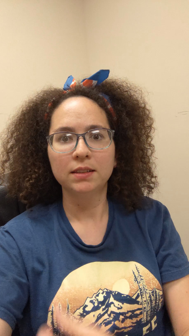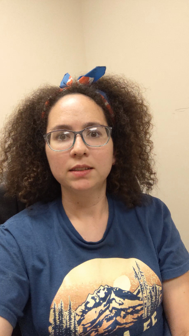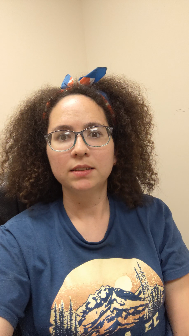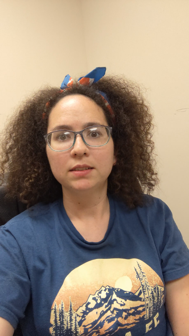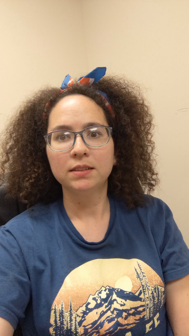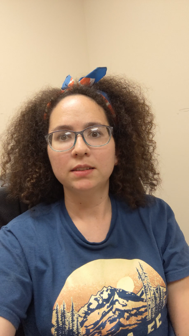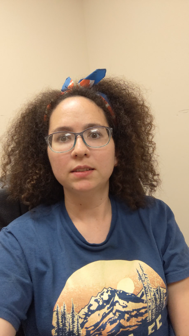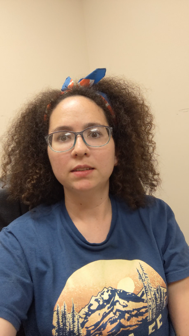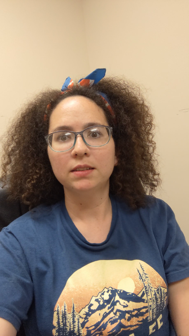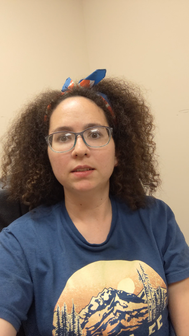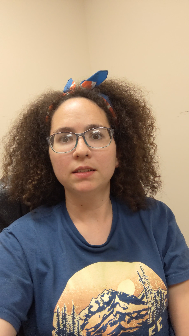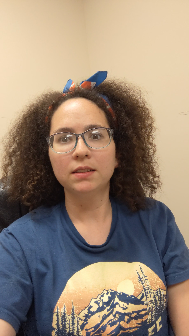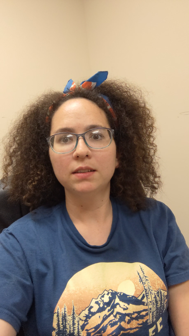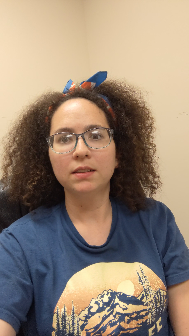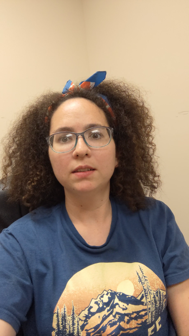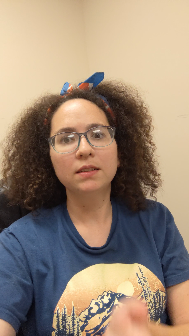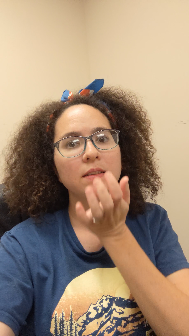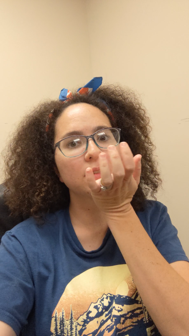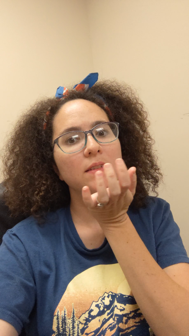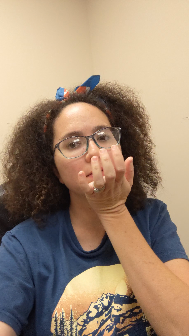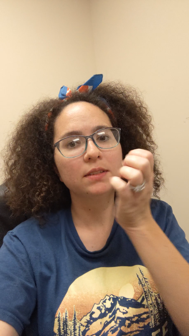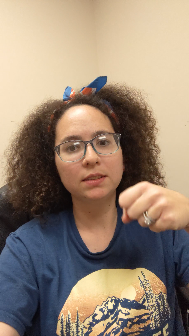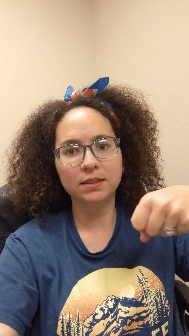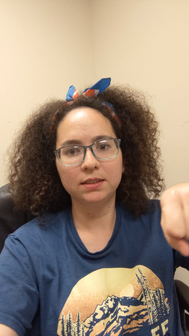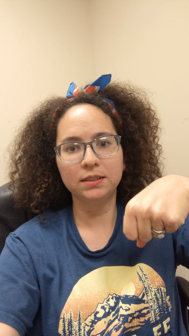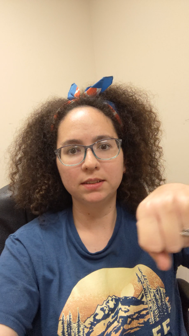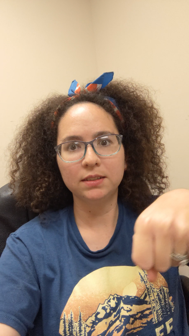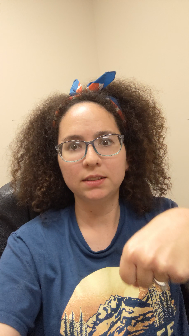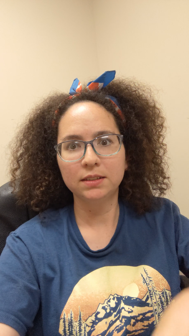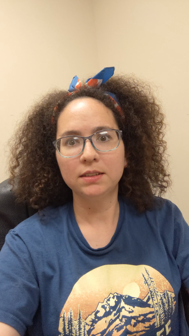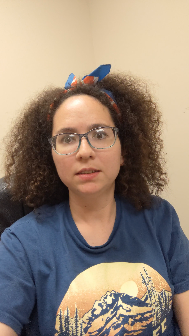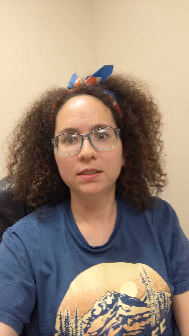lawn mower